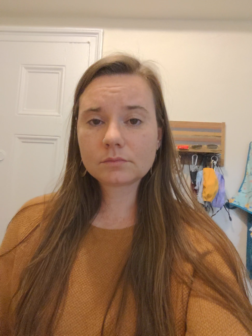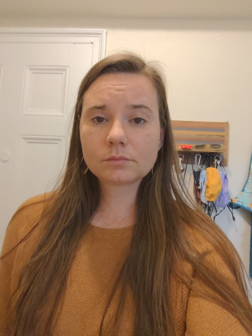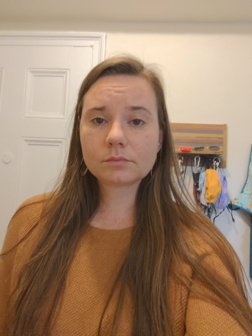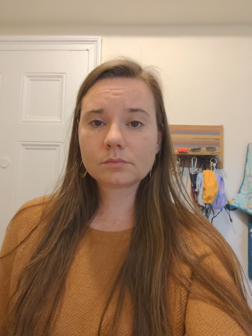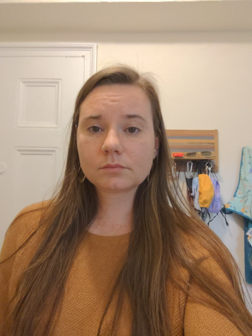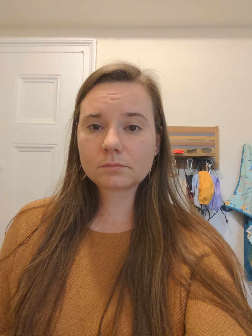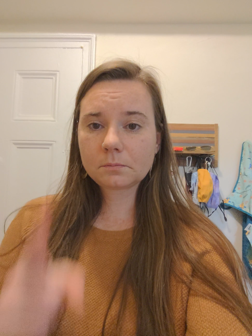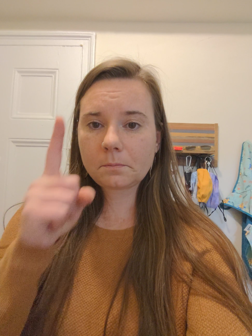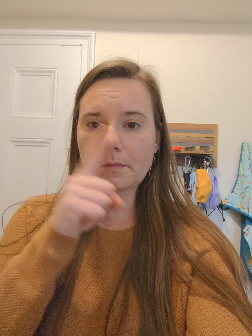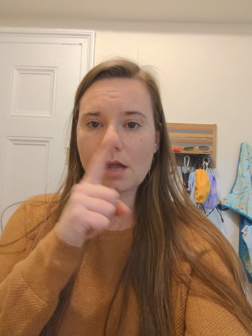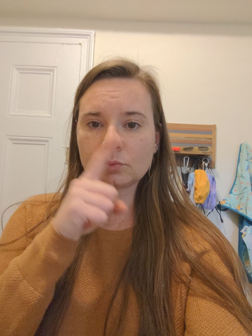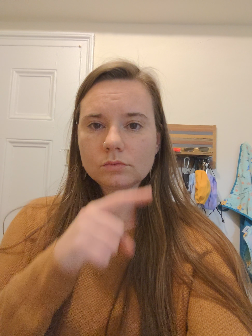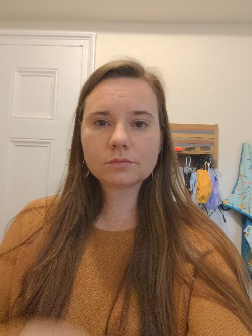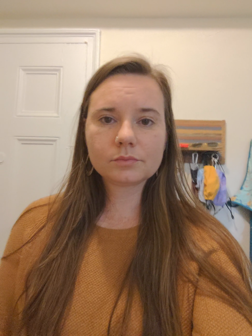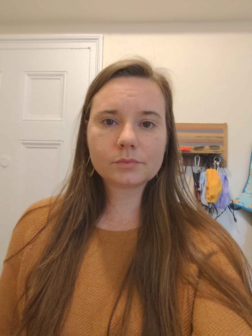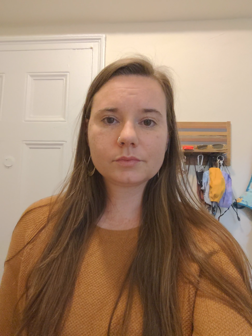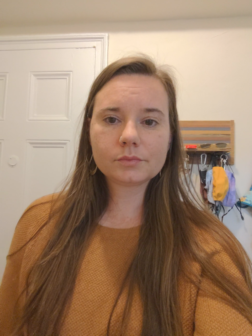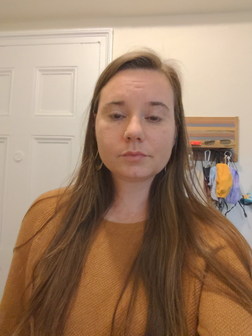mouse